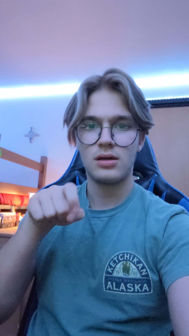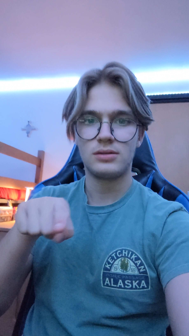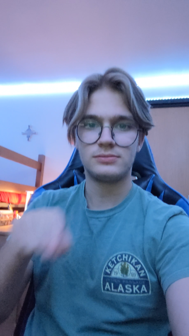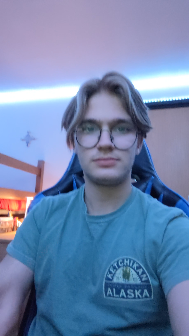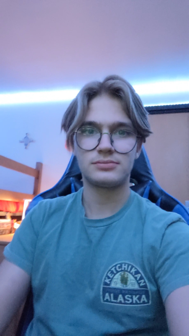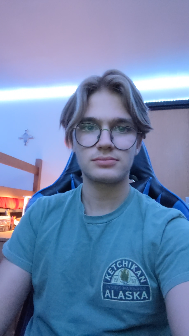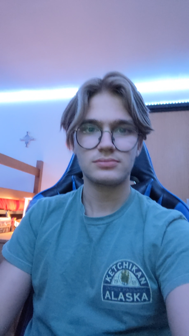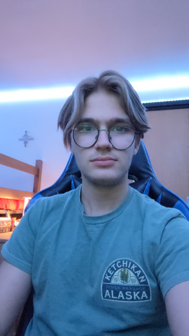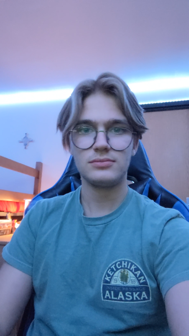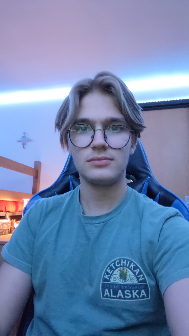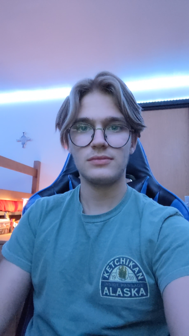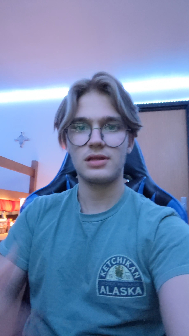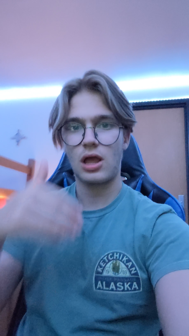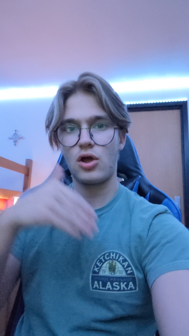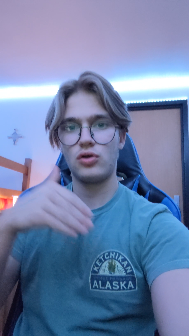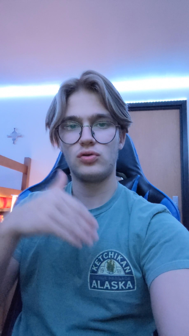doctor